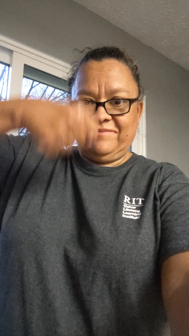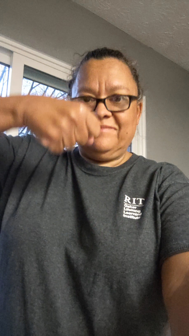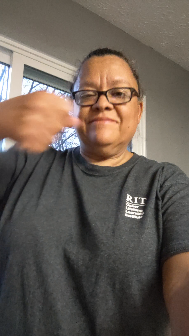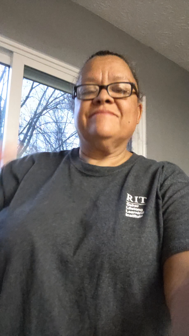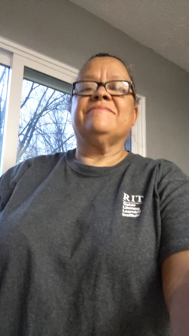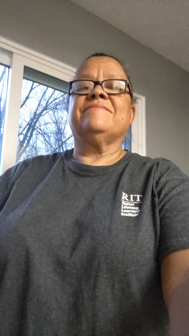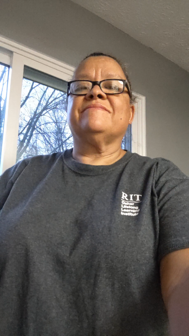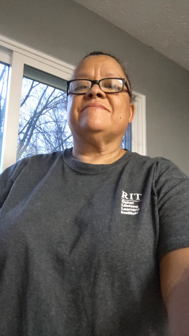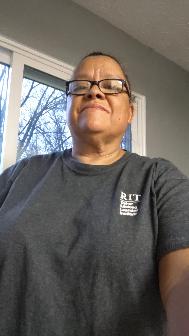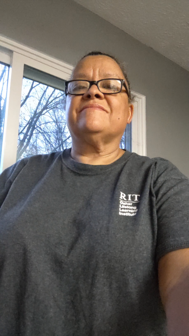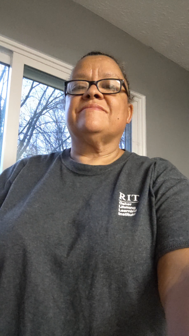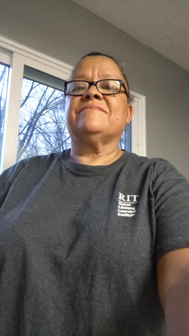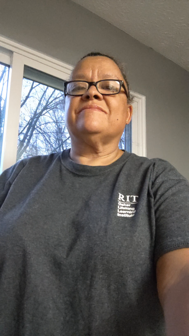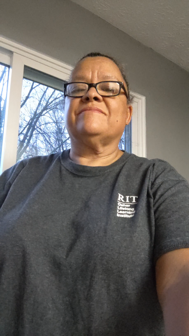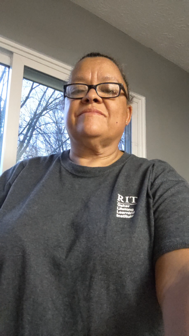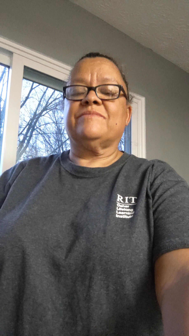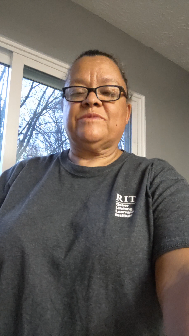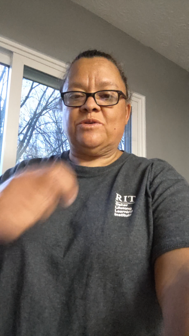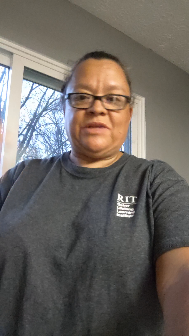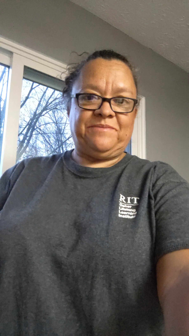rip